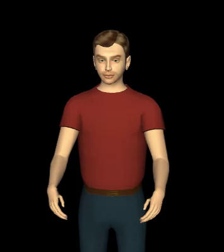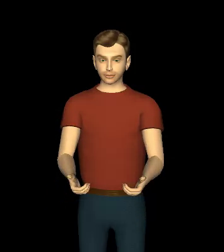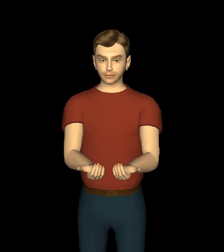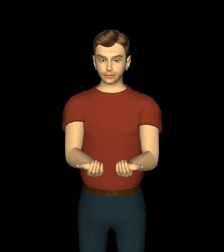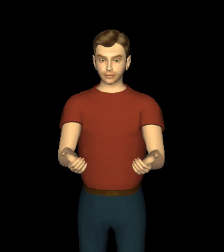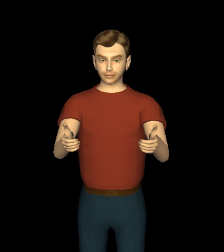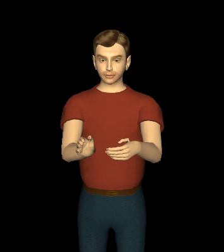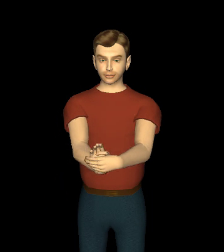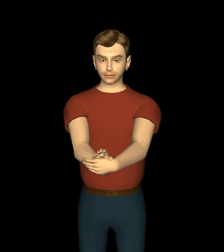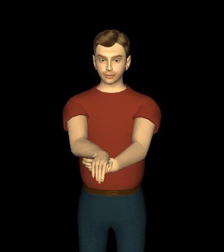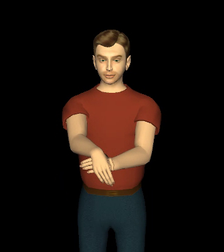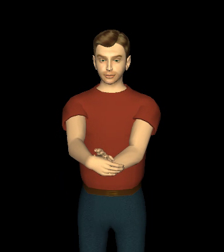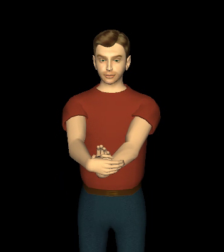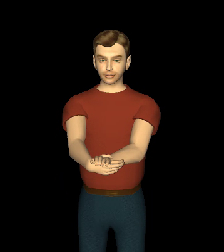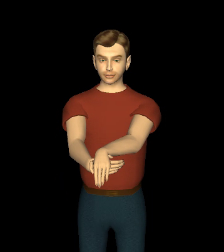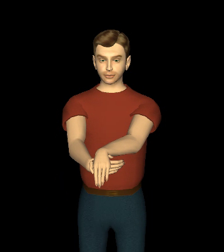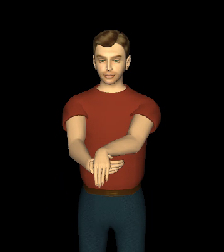مغسلة